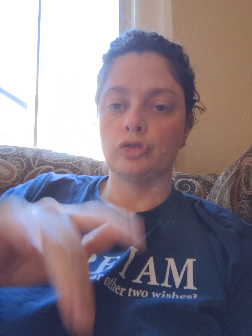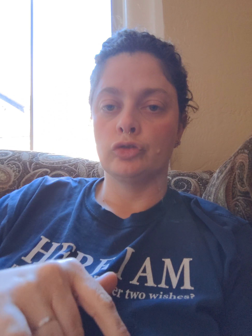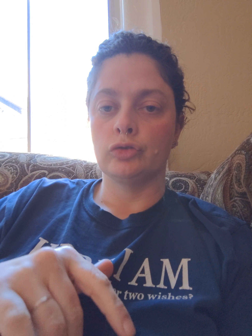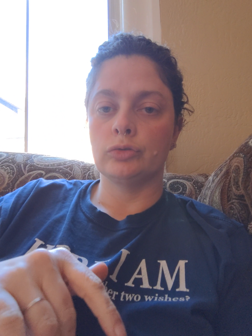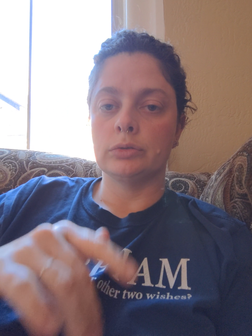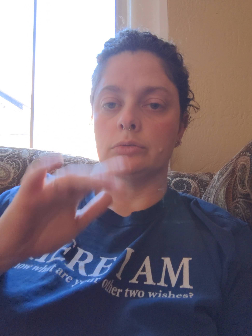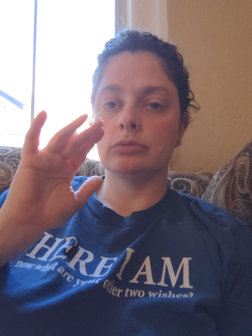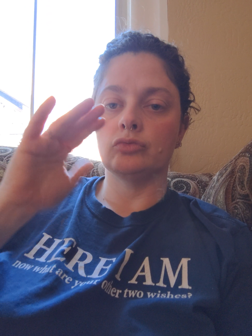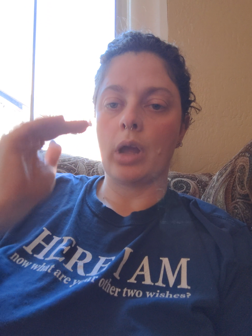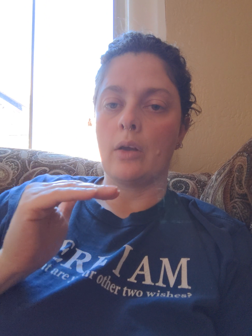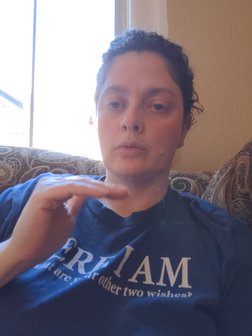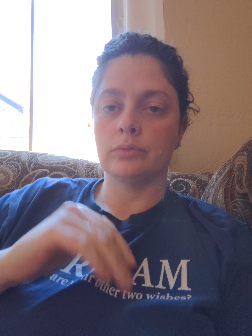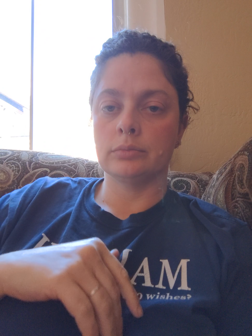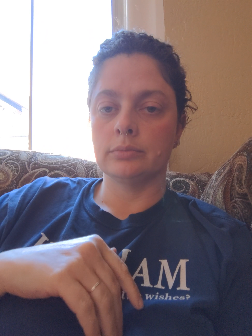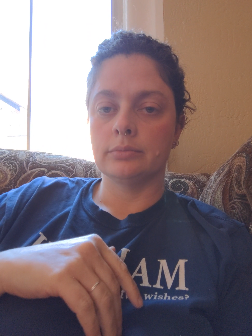child